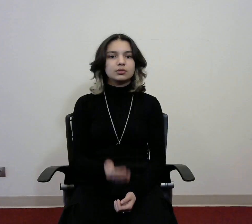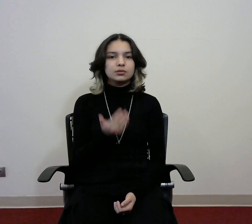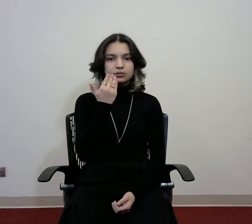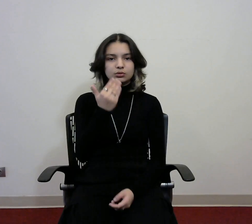siz